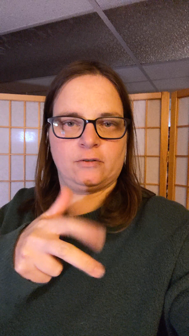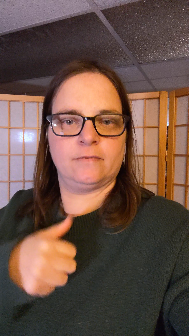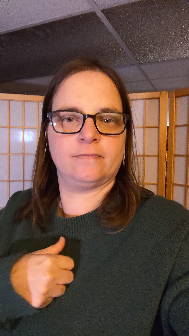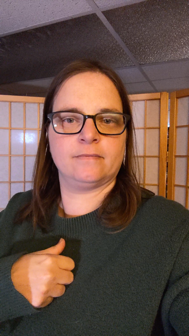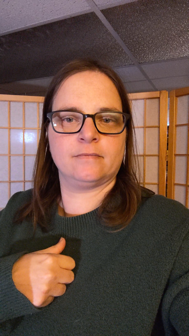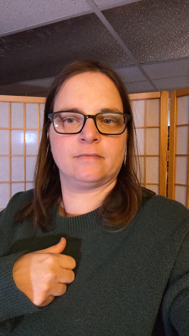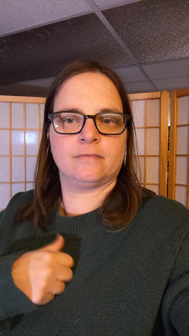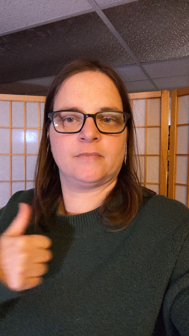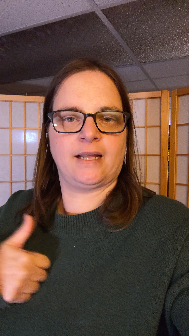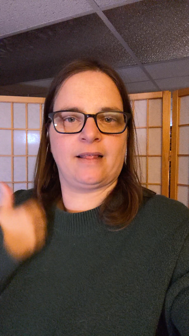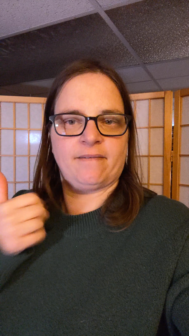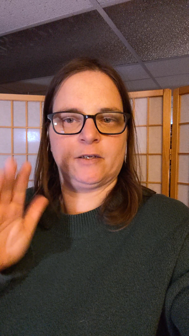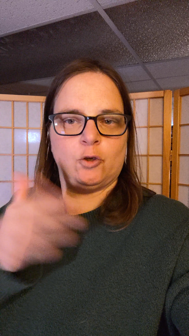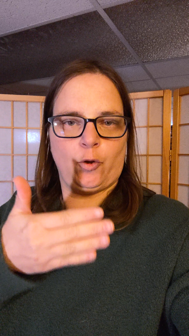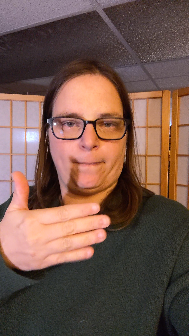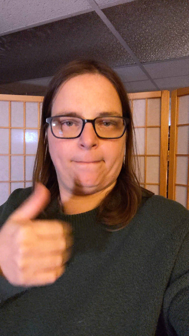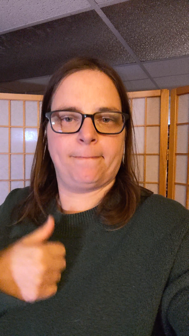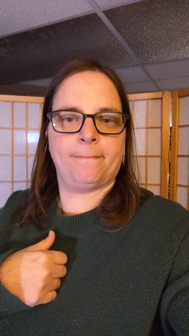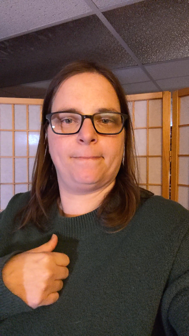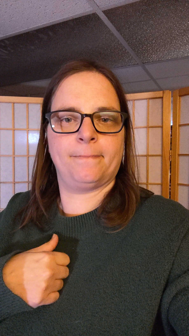living room